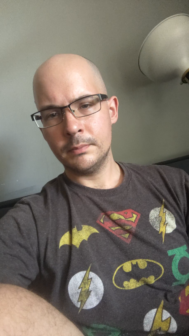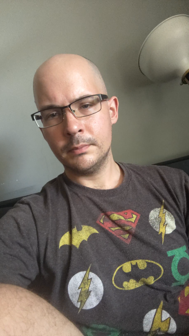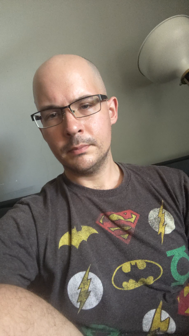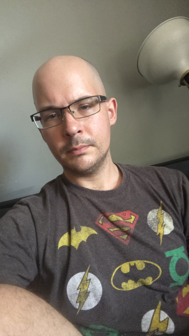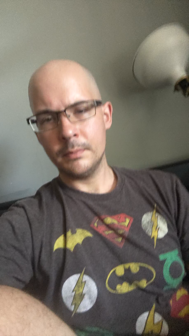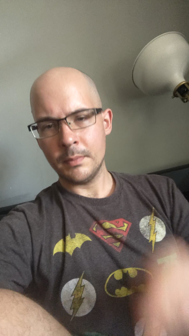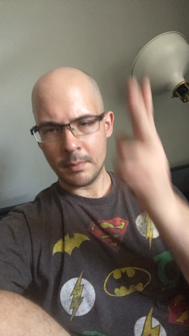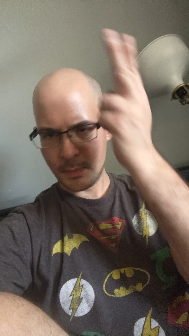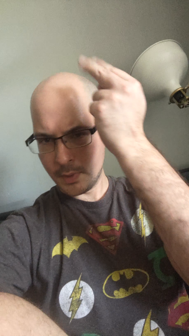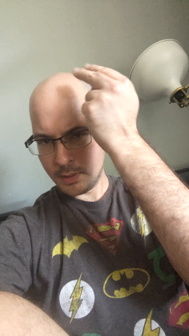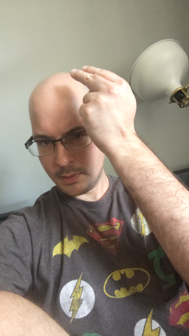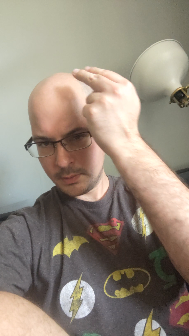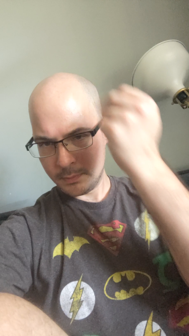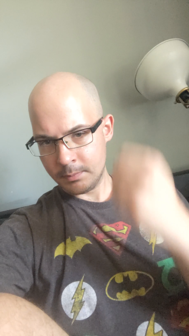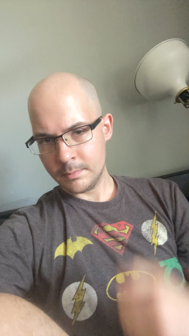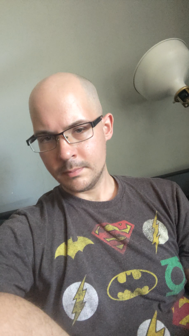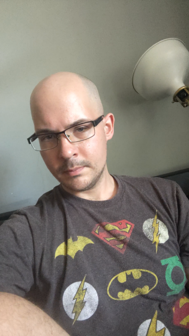bunny